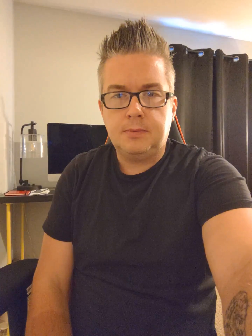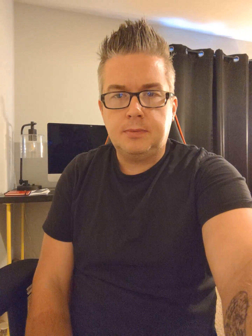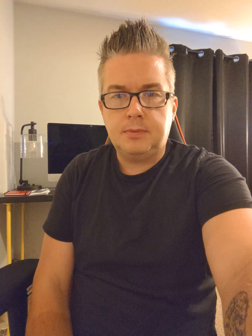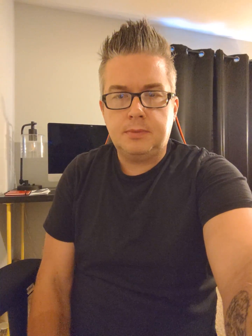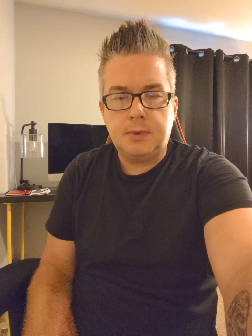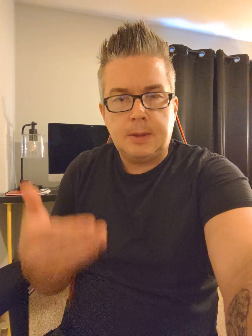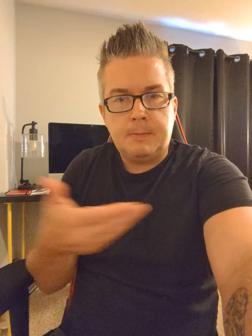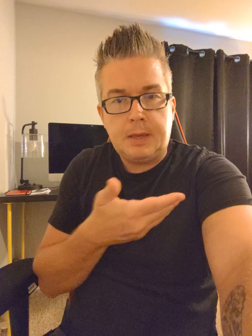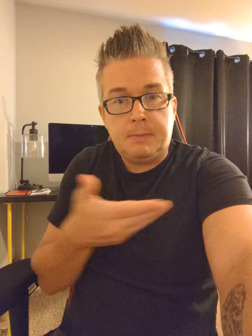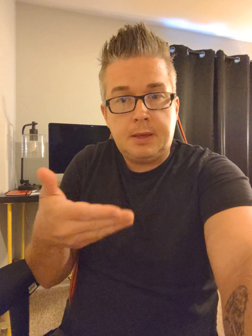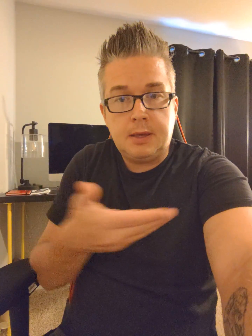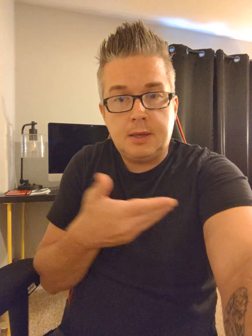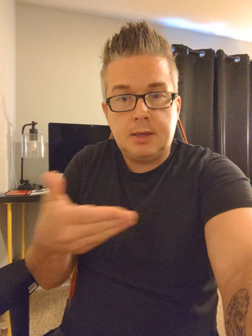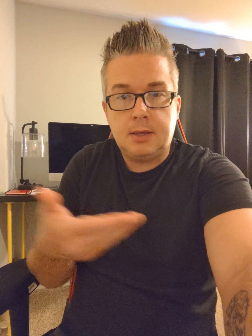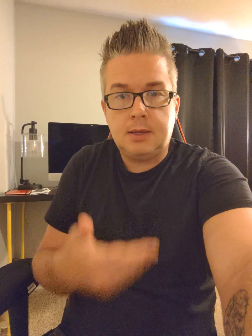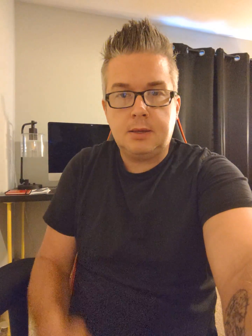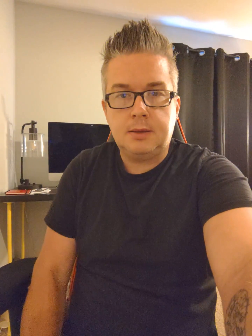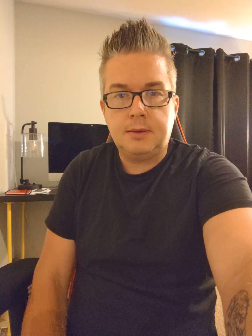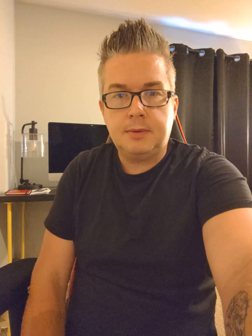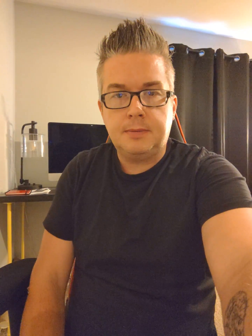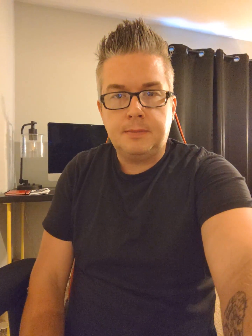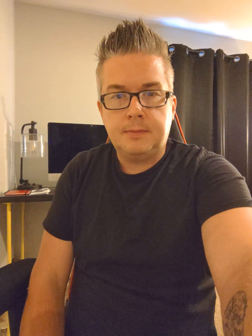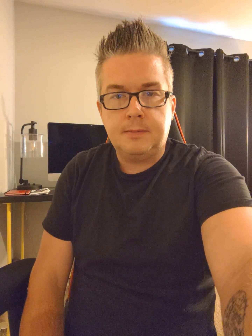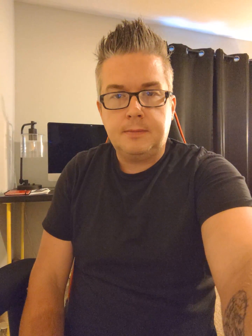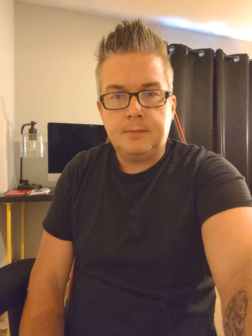baby